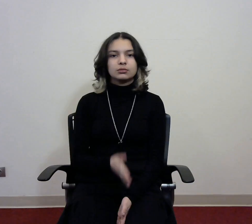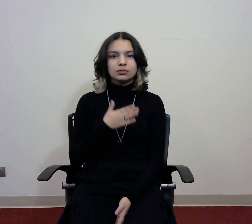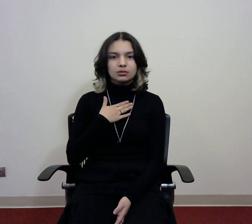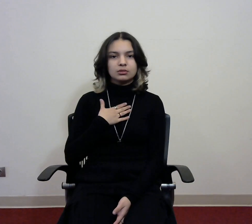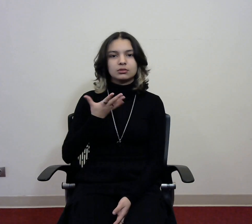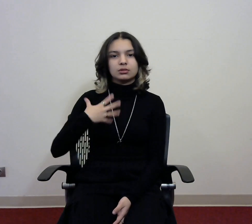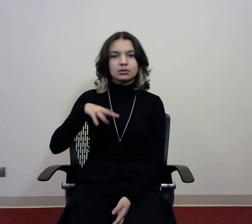biz